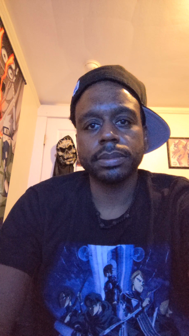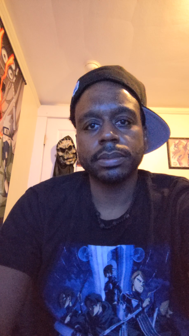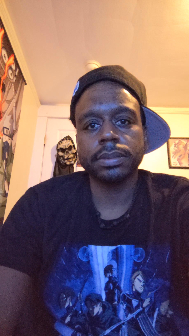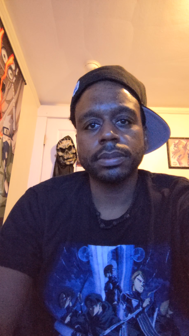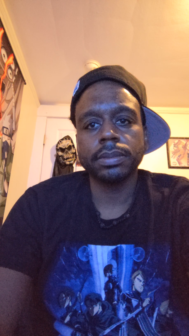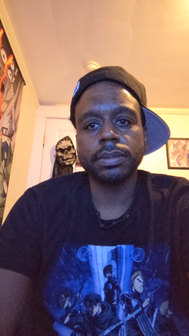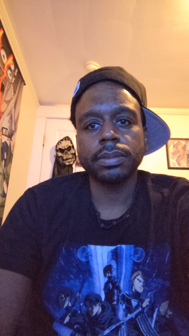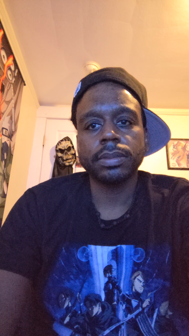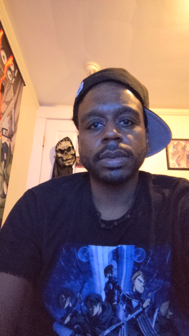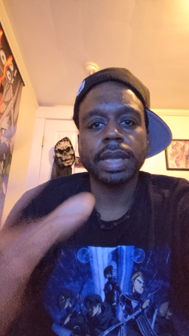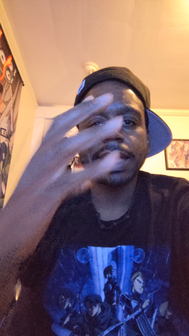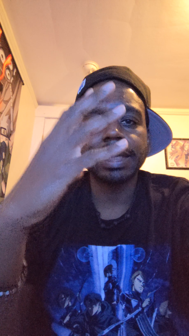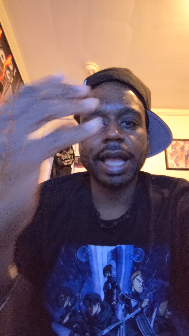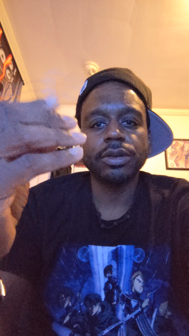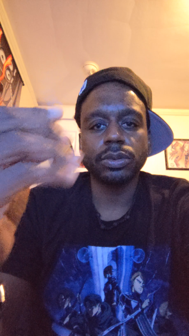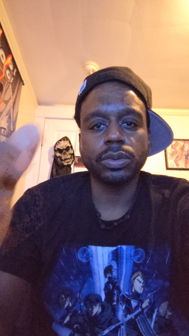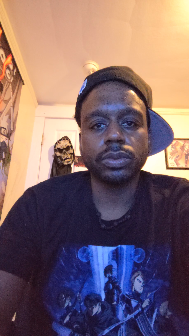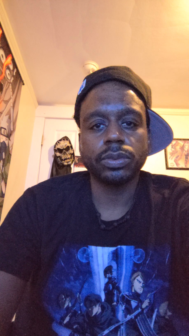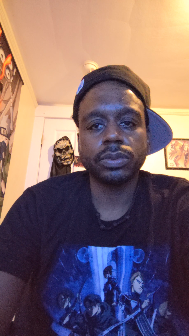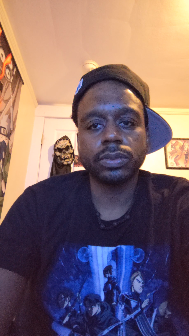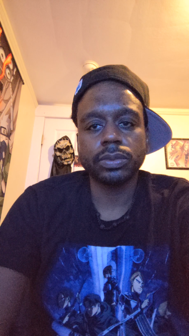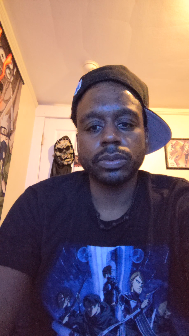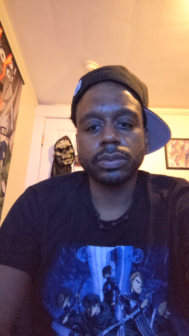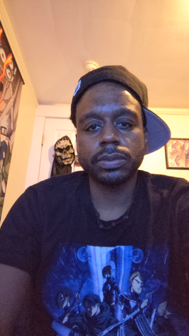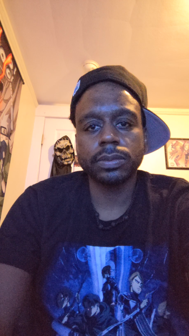got to